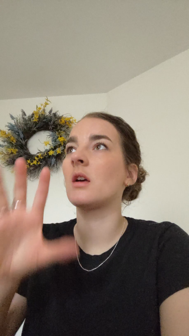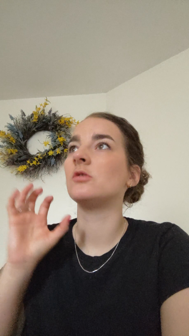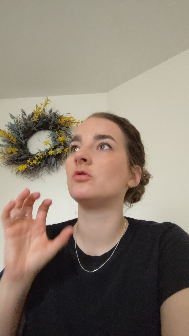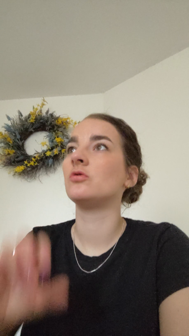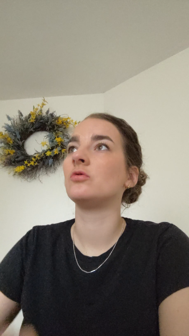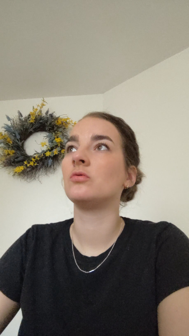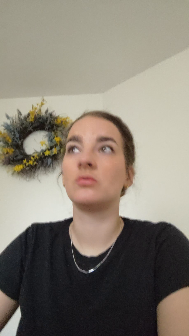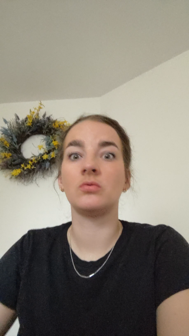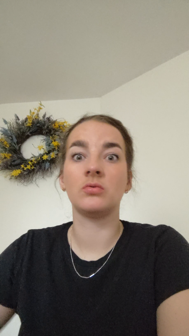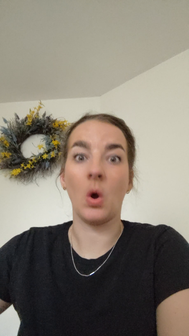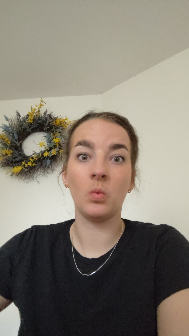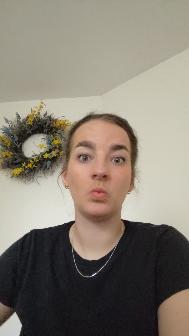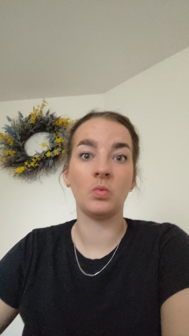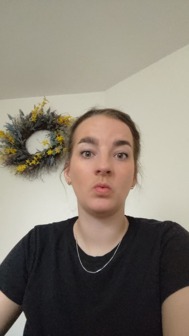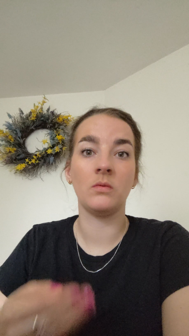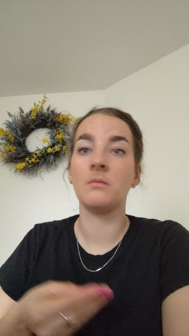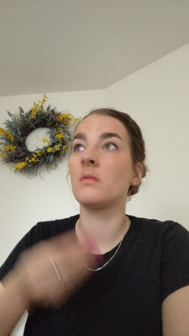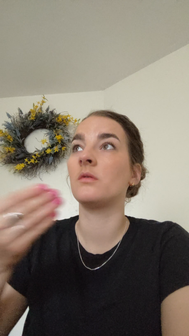buy